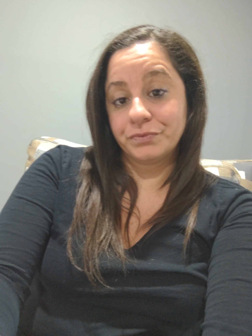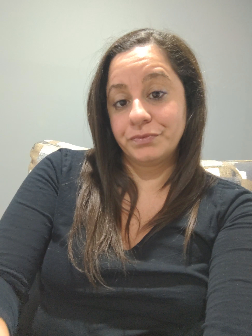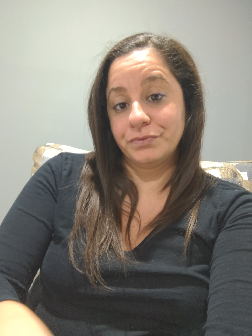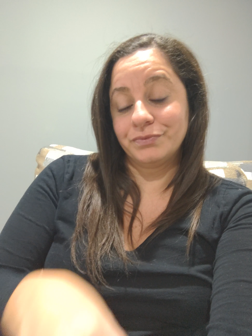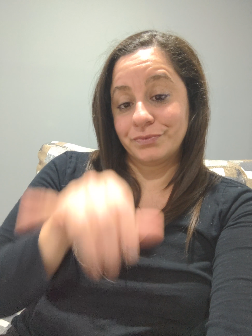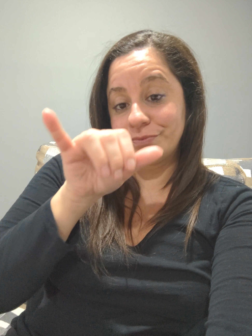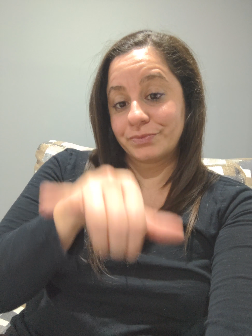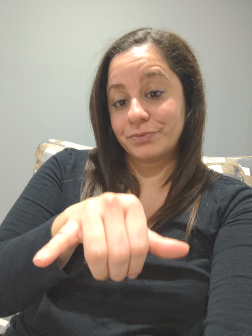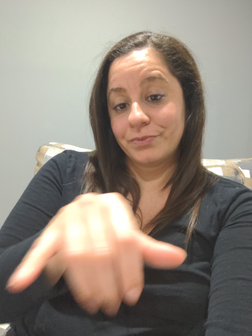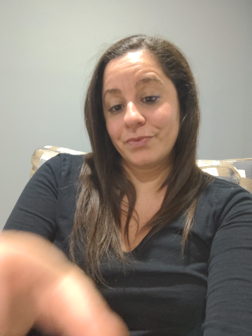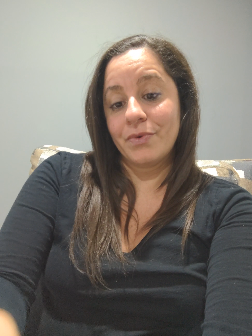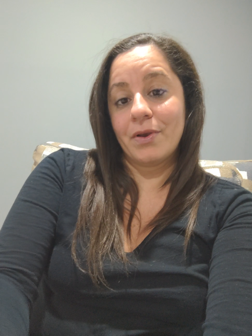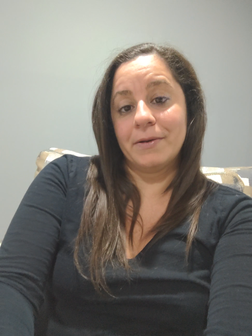stay